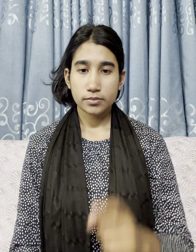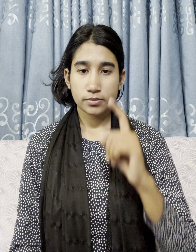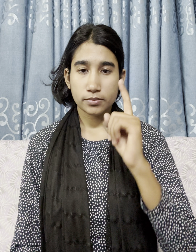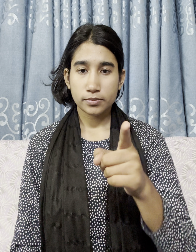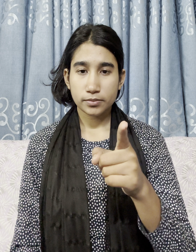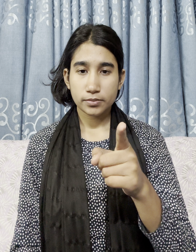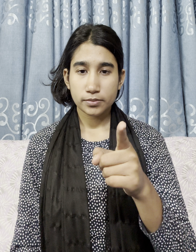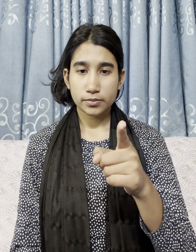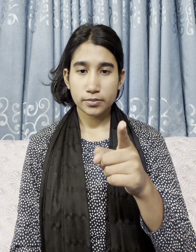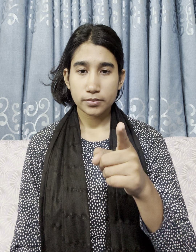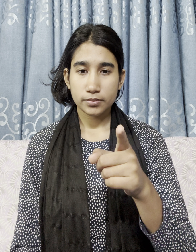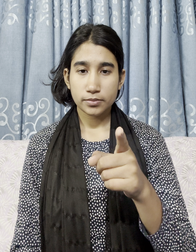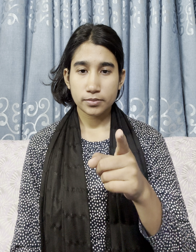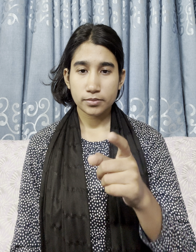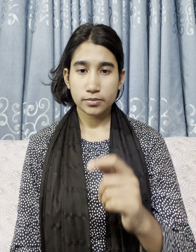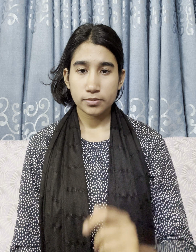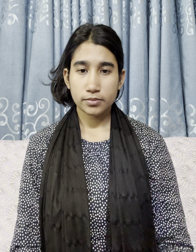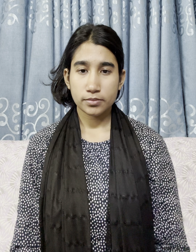তুমি